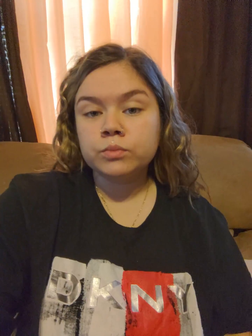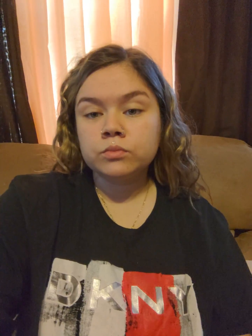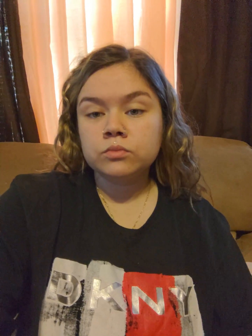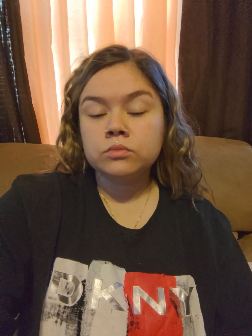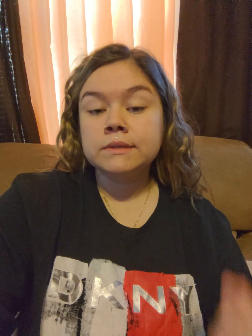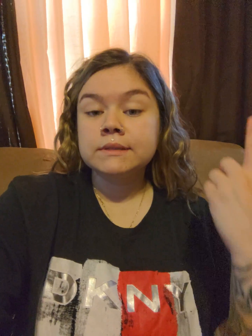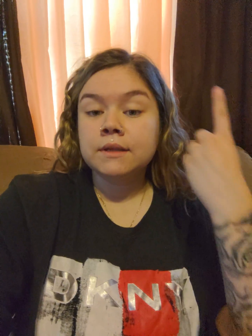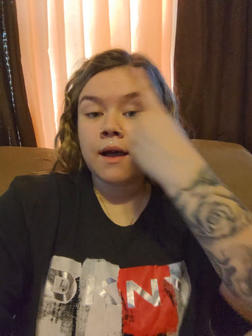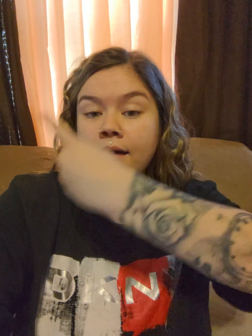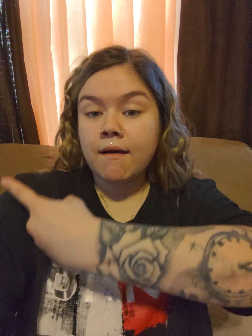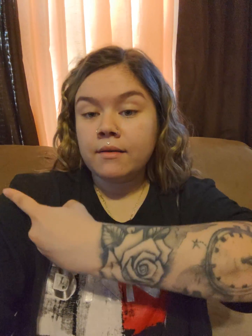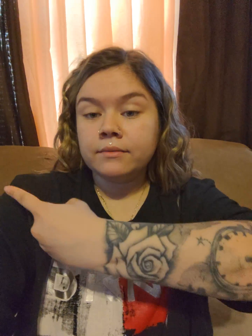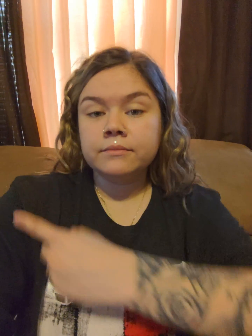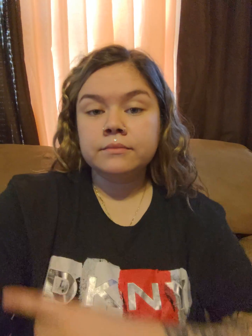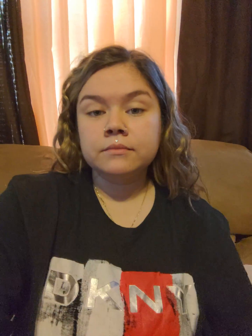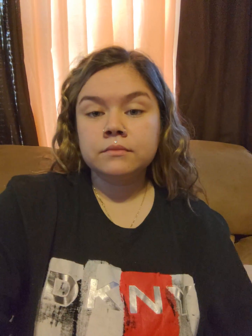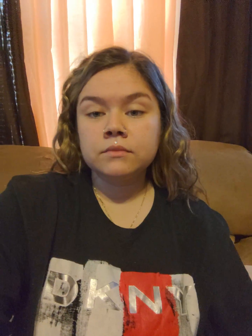day